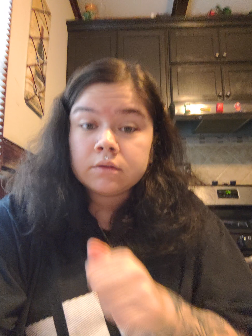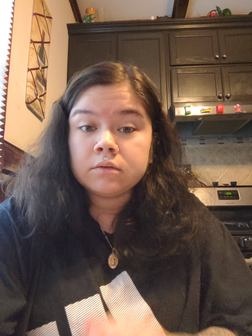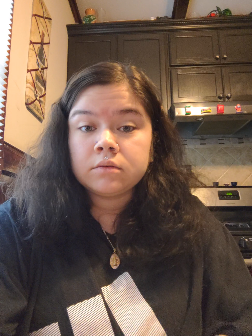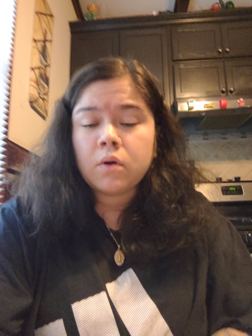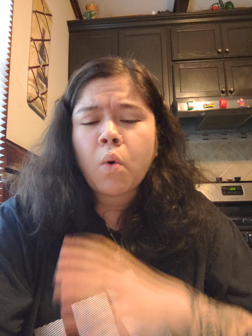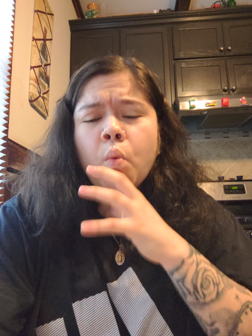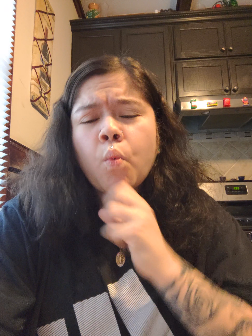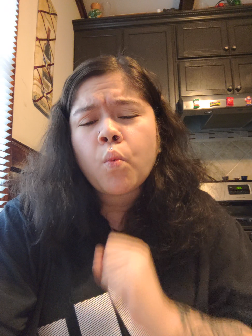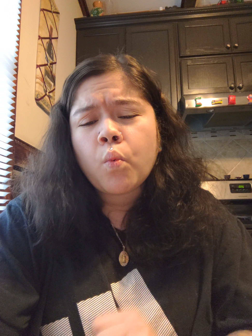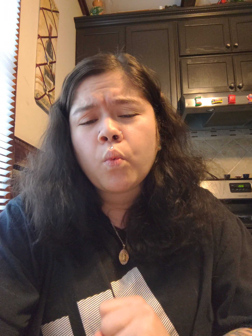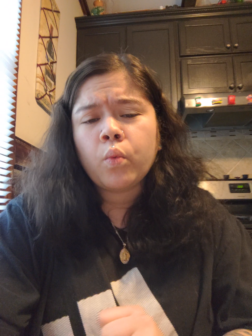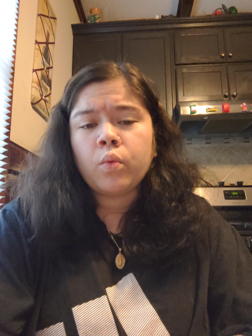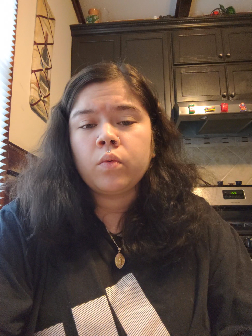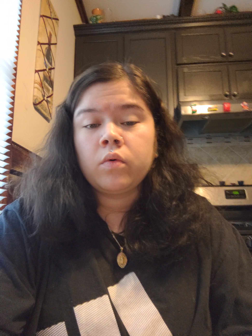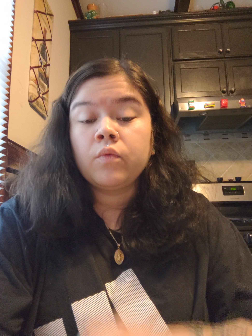old